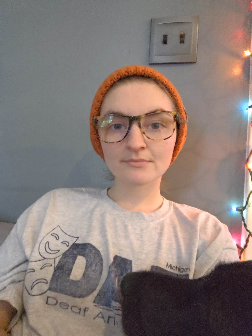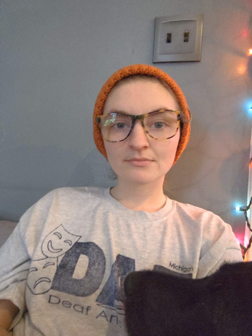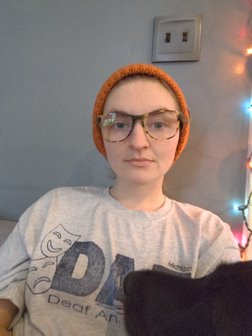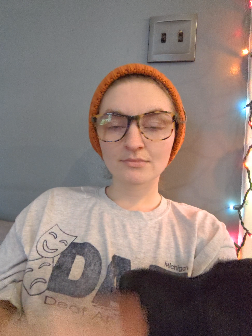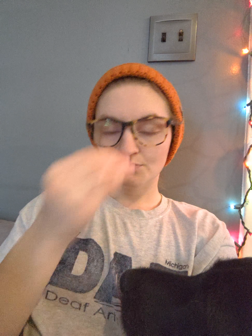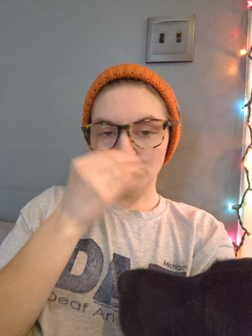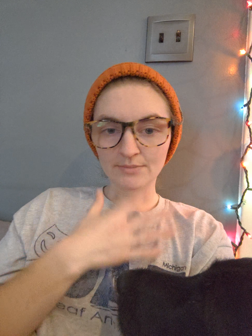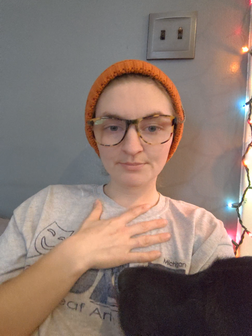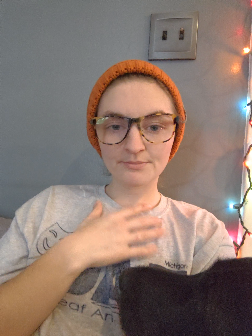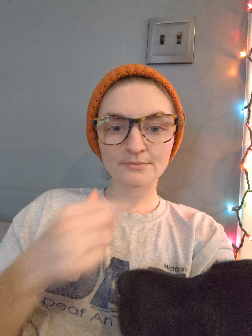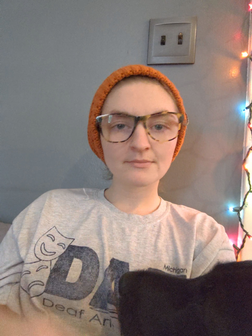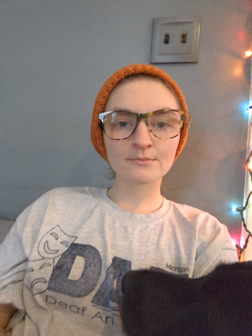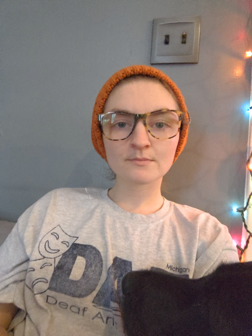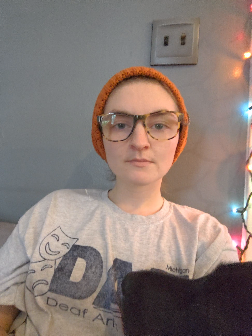pajamas